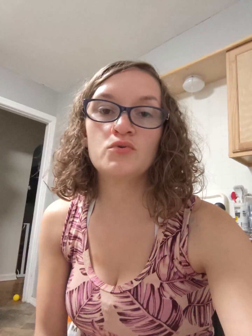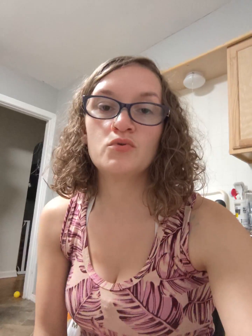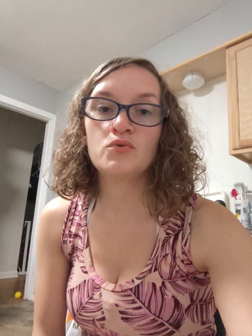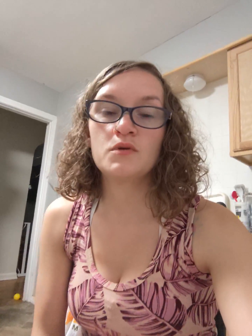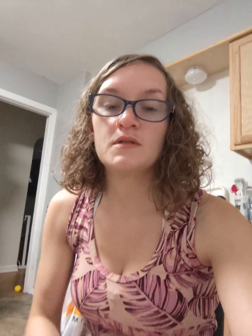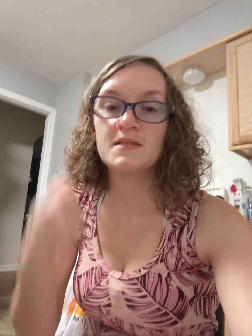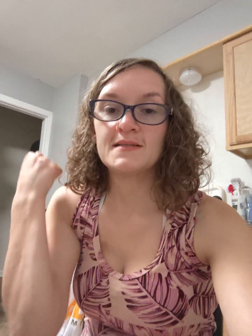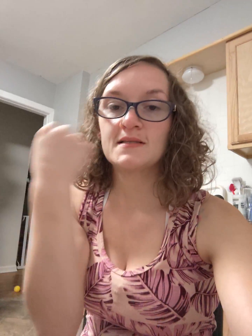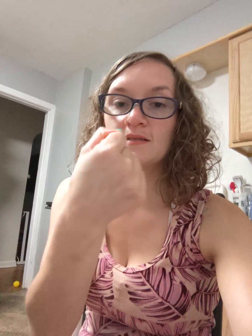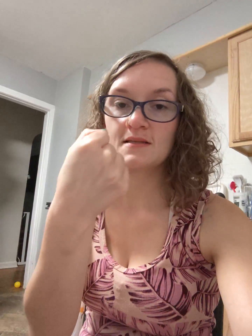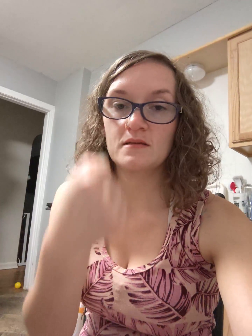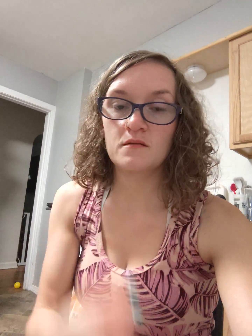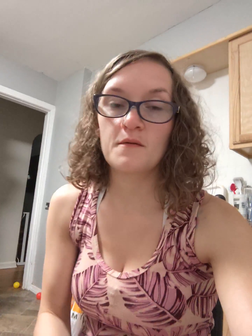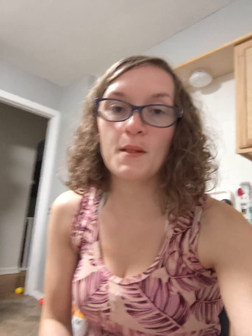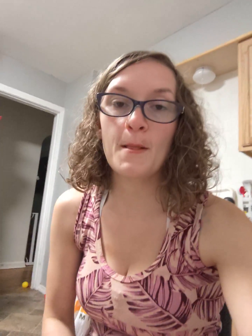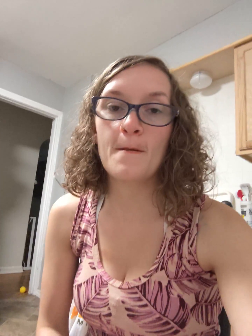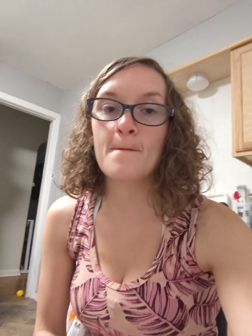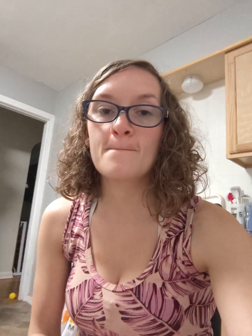hit